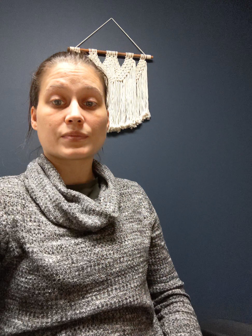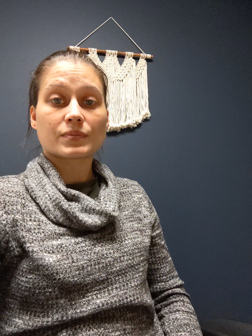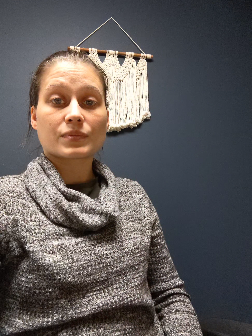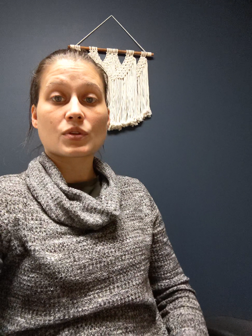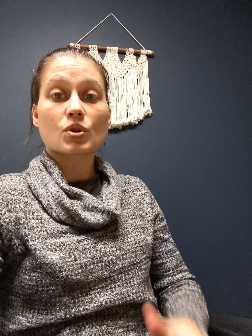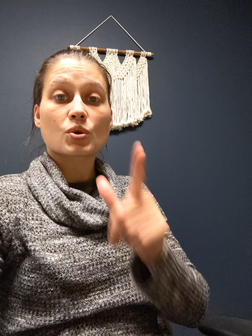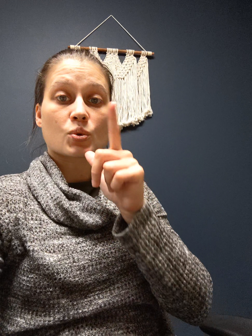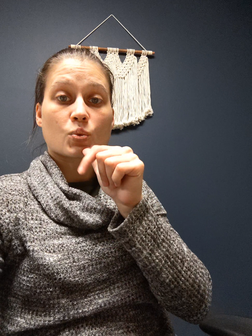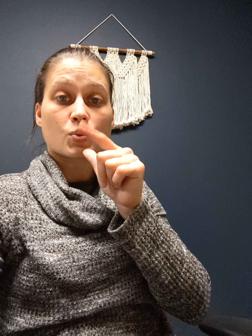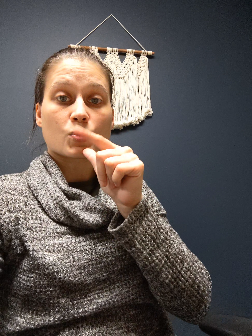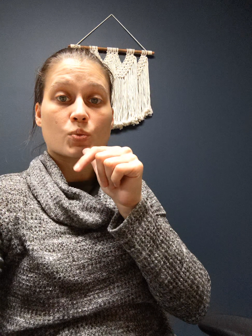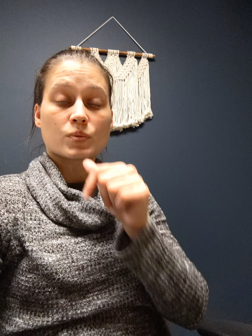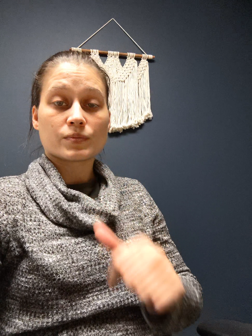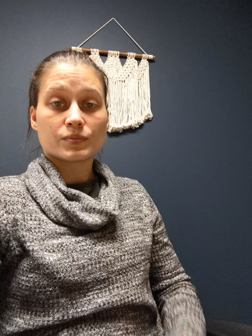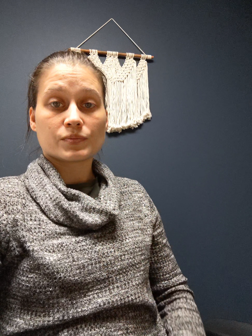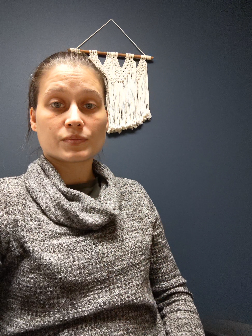who